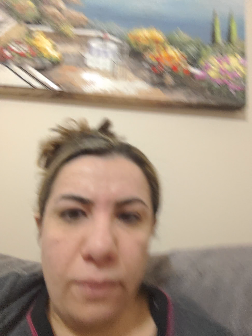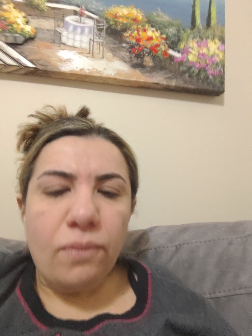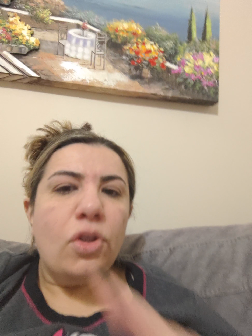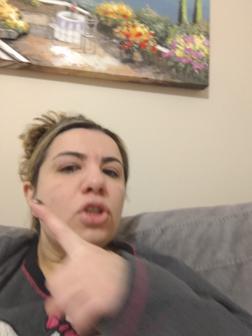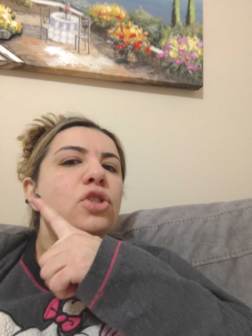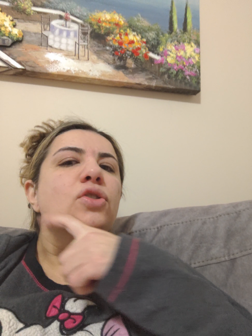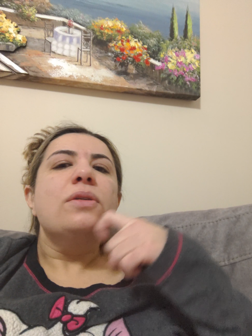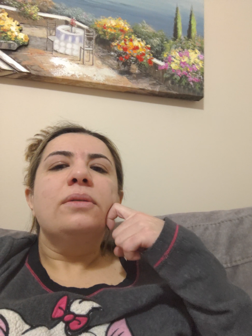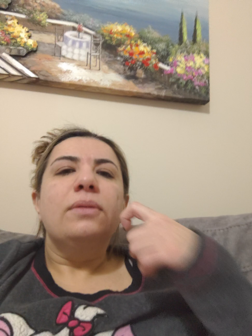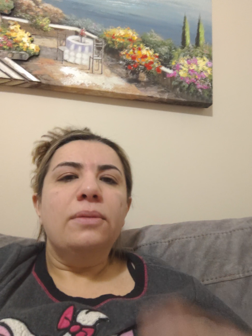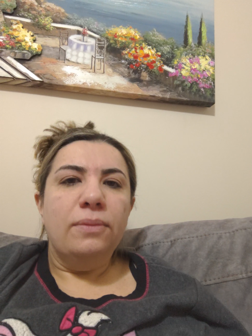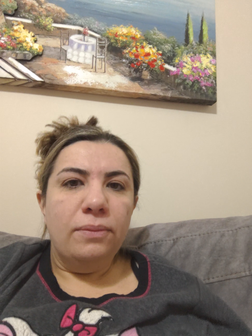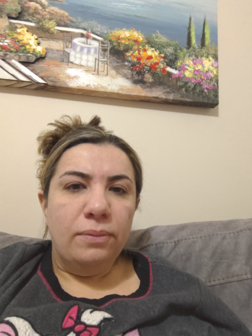dry